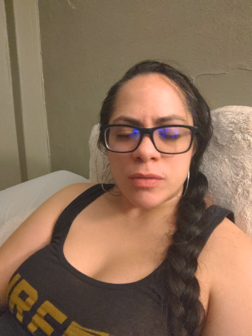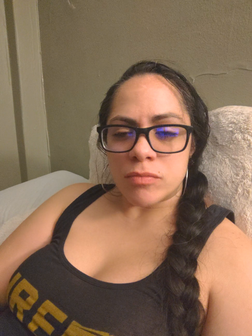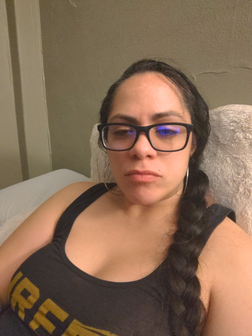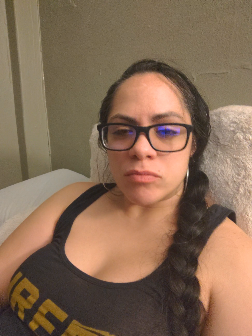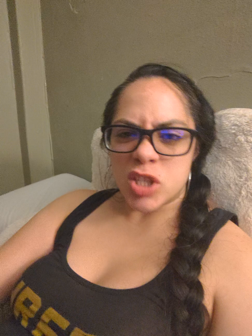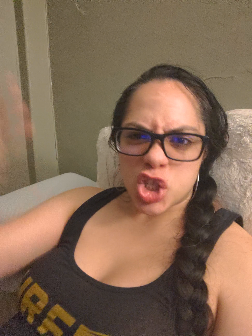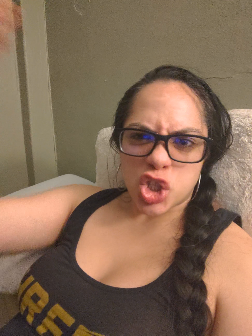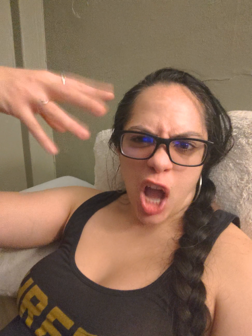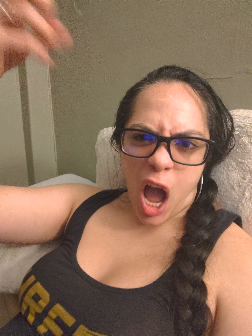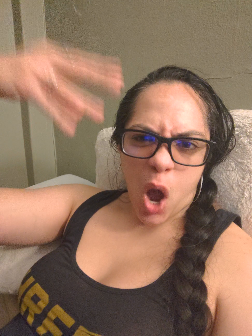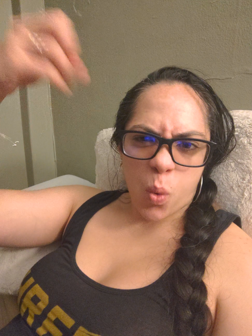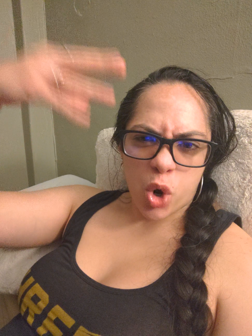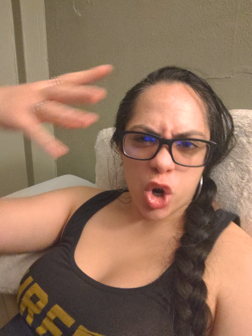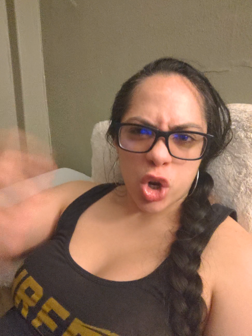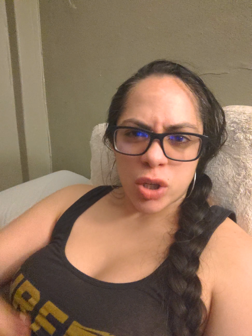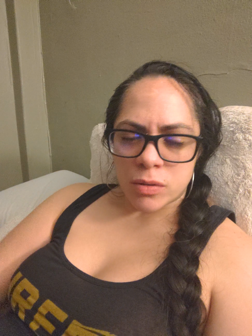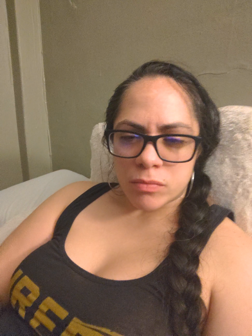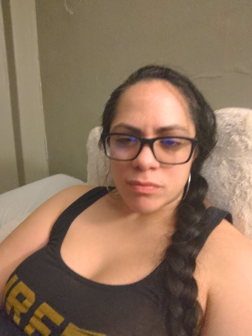shower